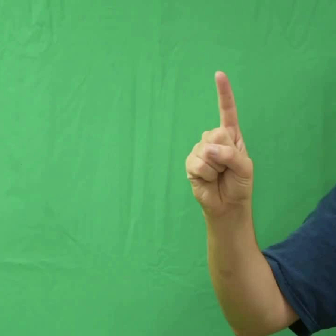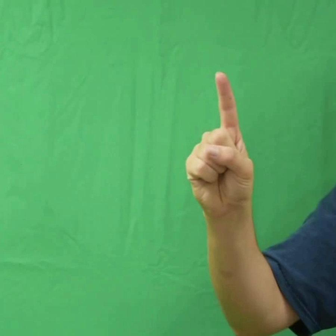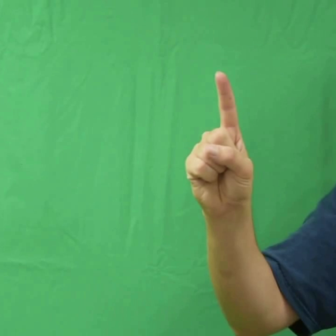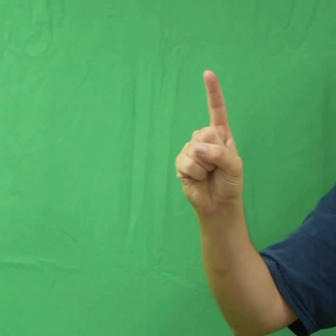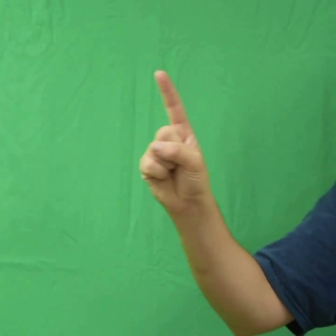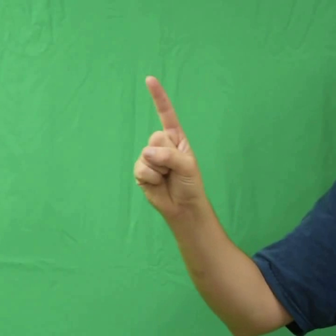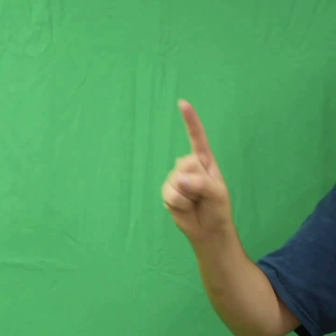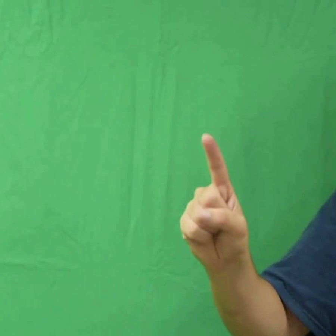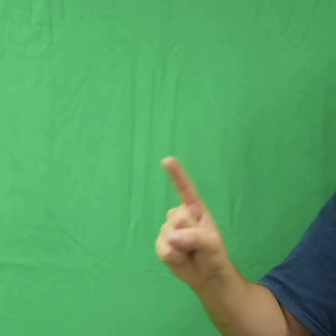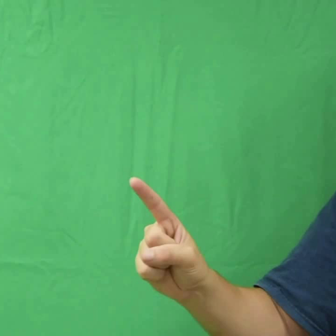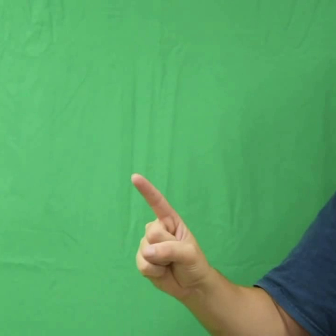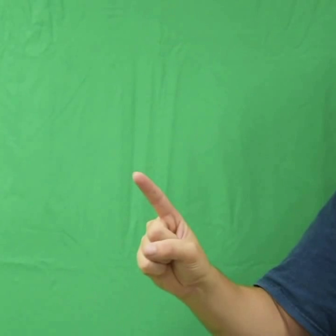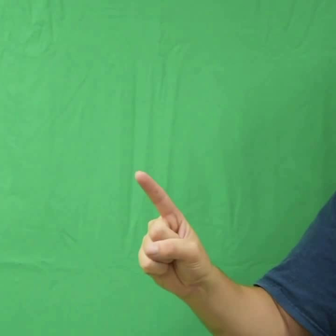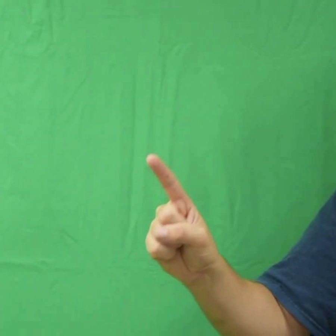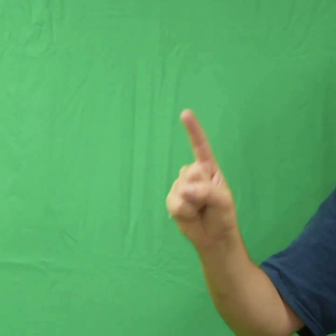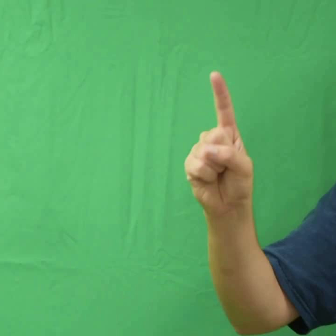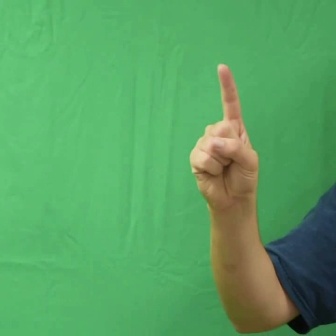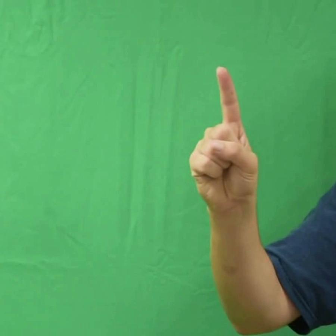Z